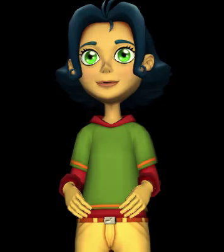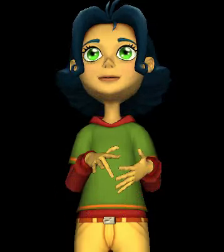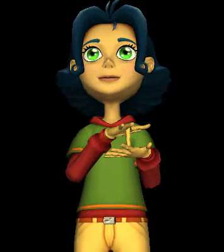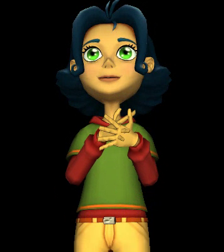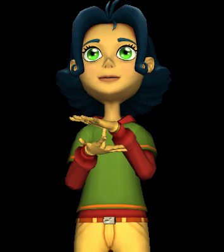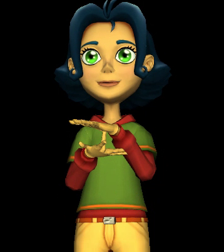كل شيء